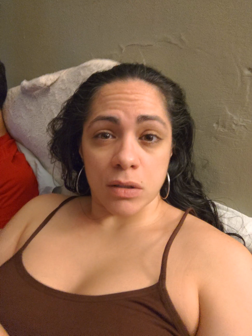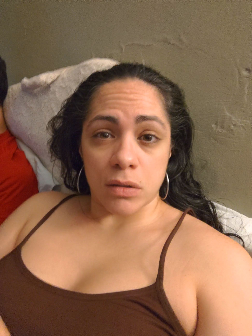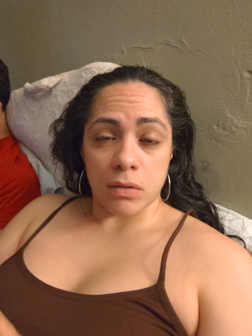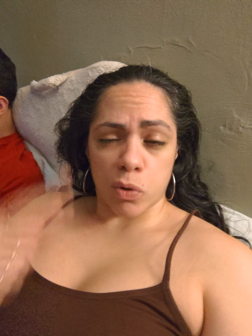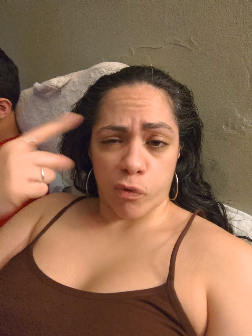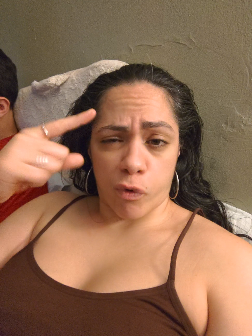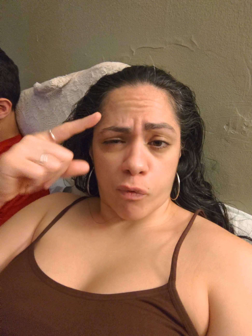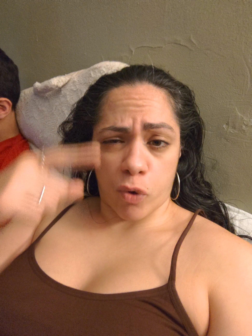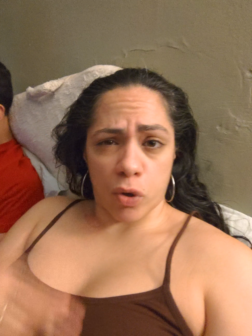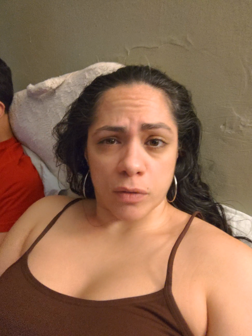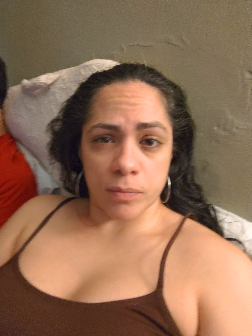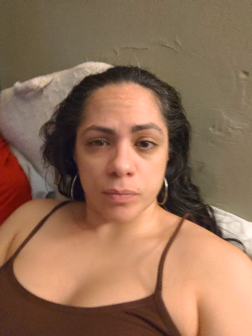for